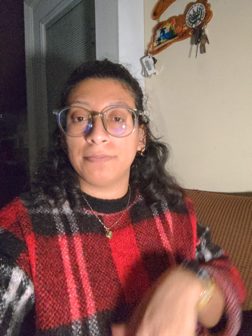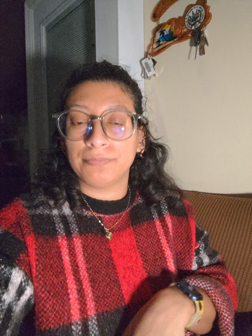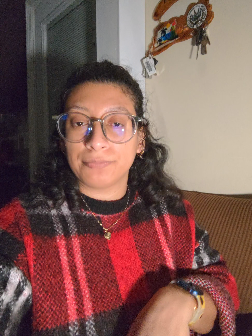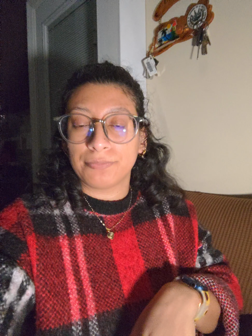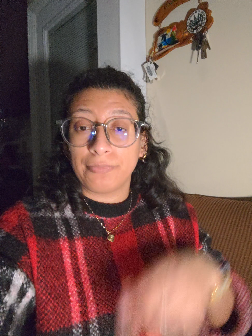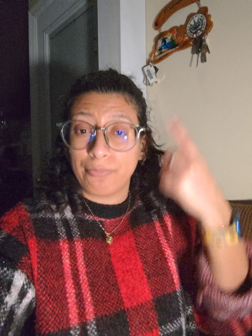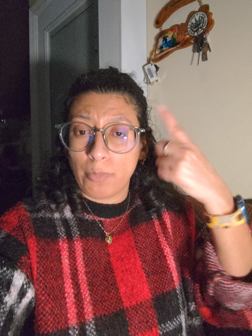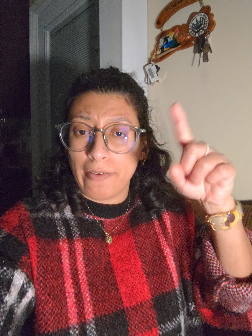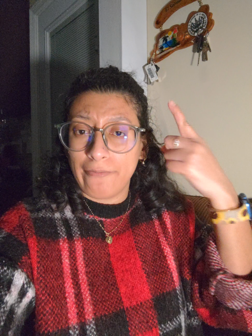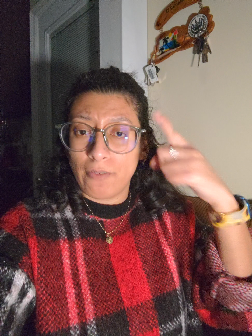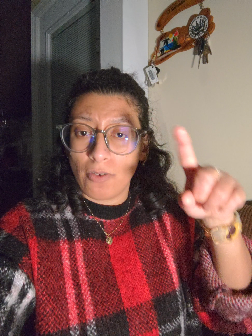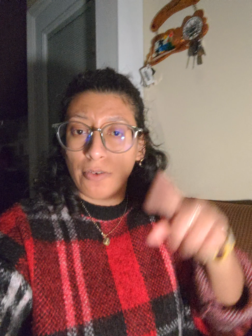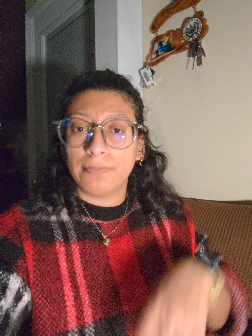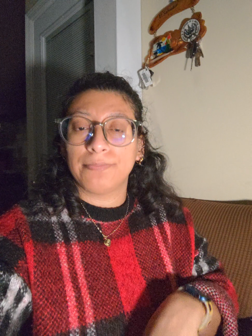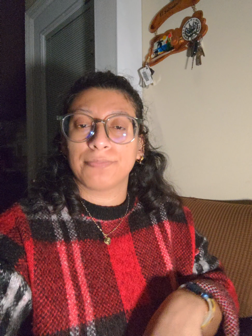for